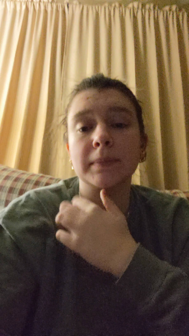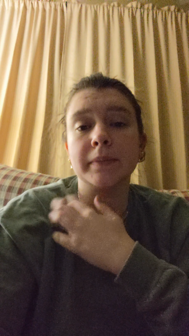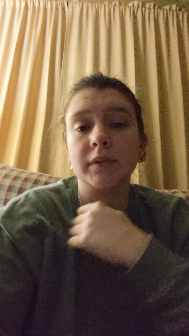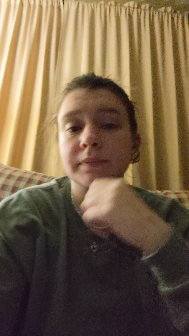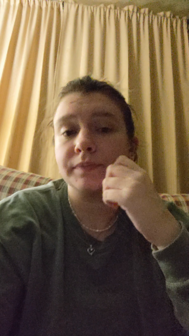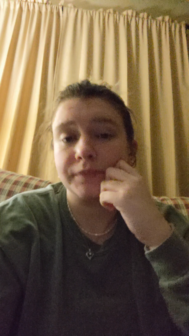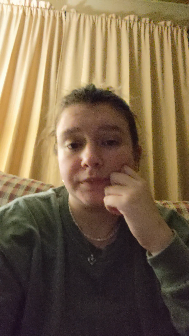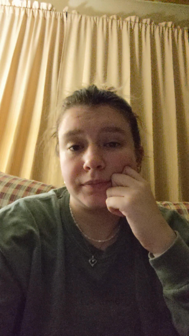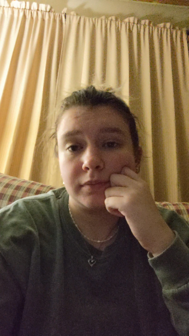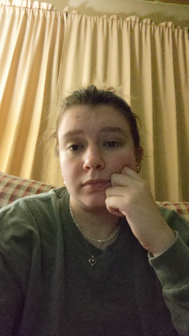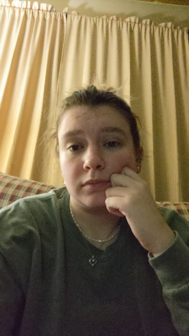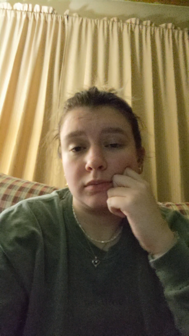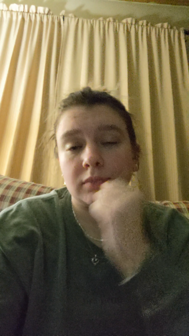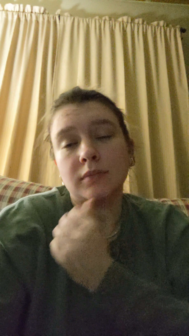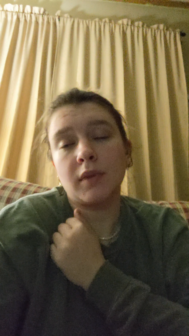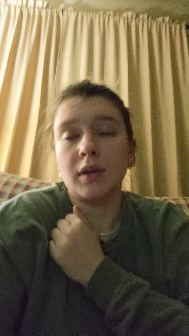hug